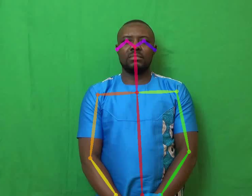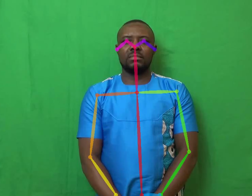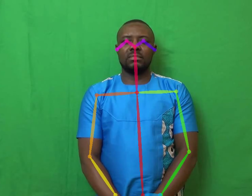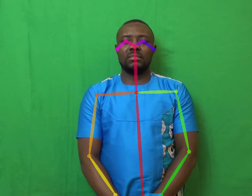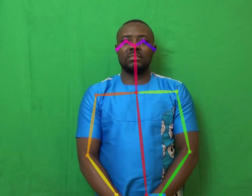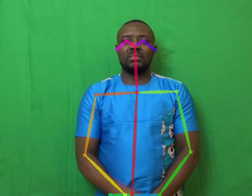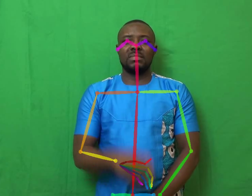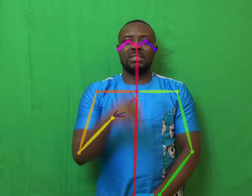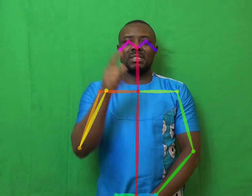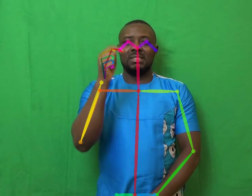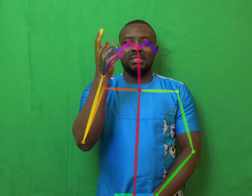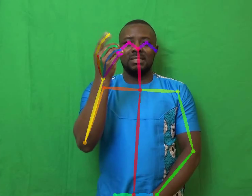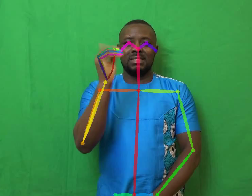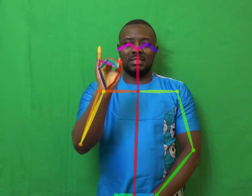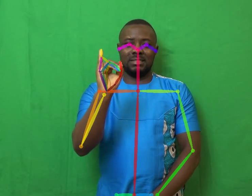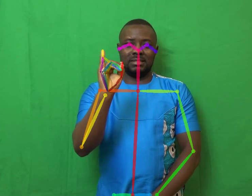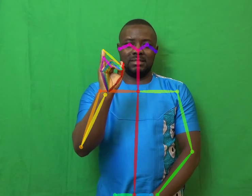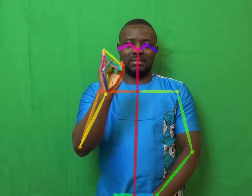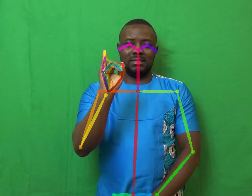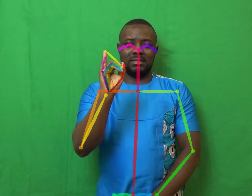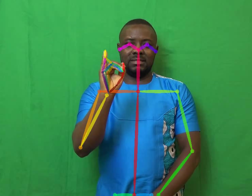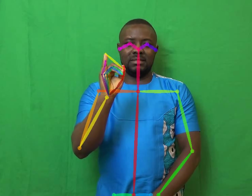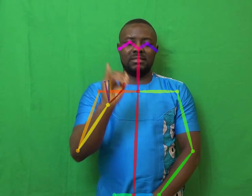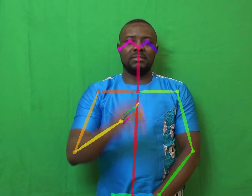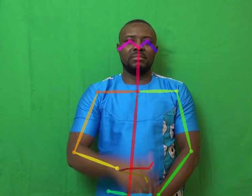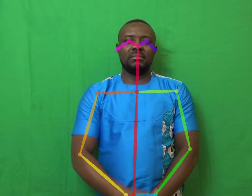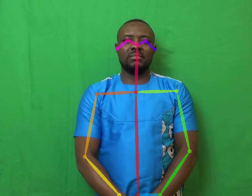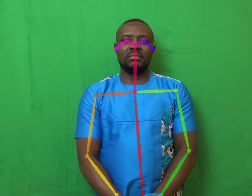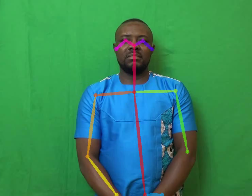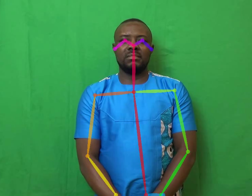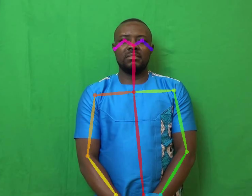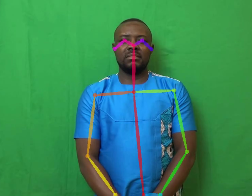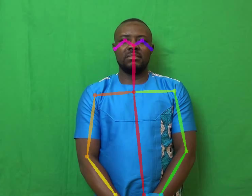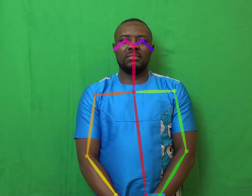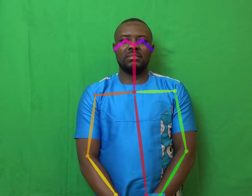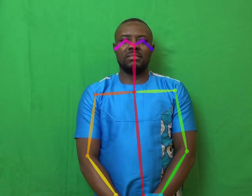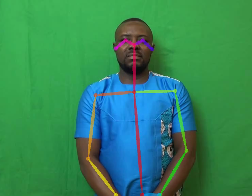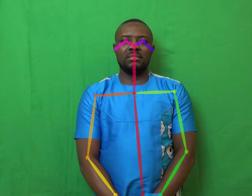Takoradi